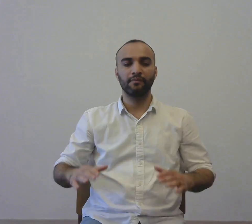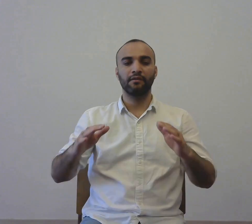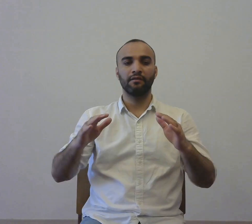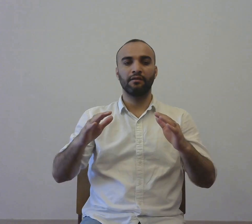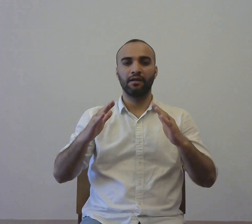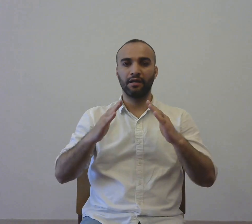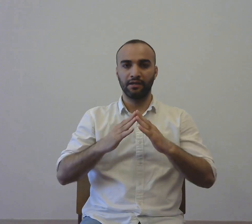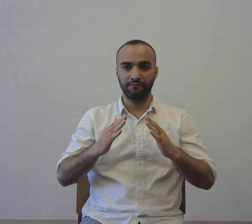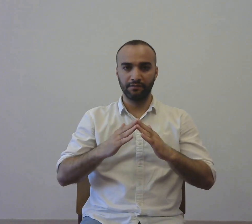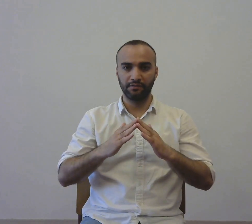ev